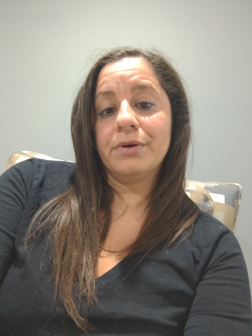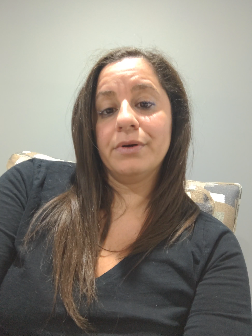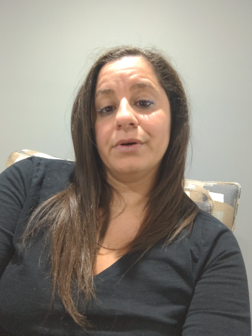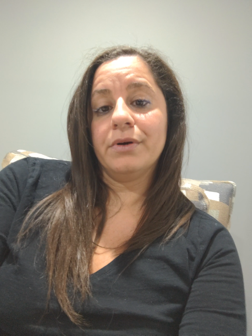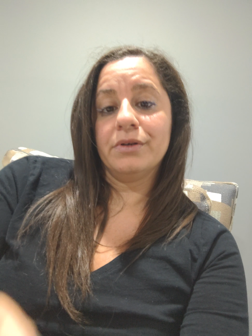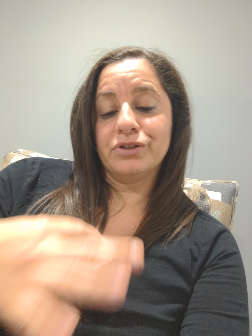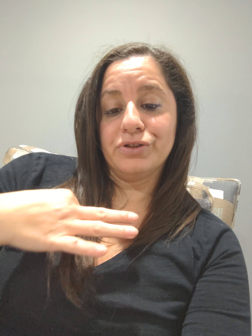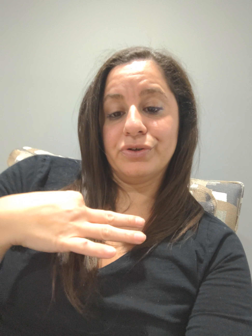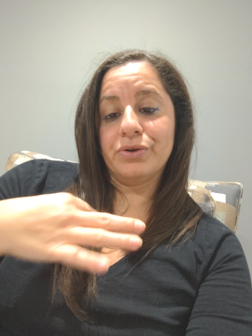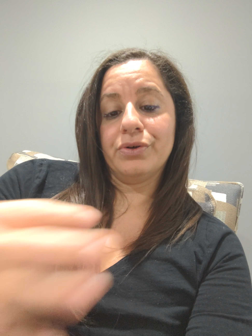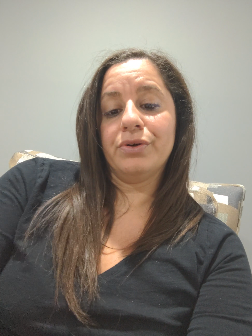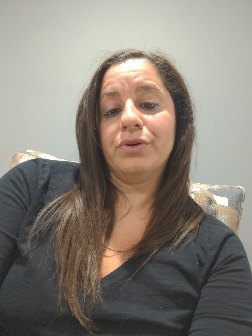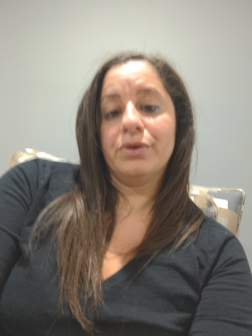shirt